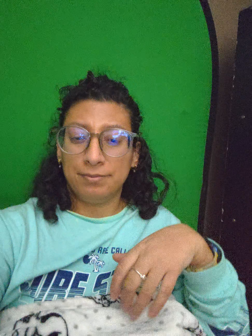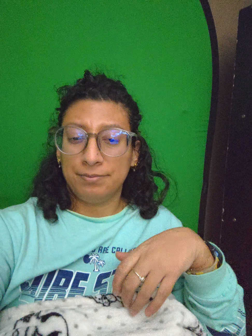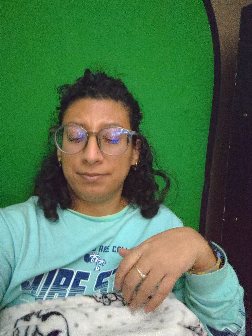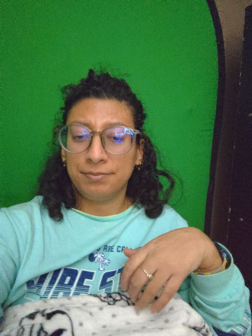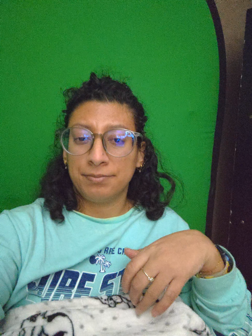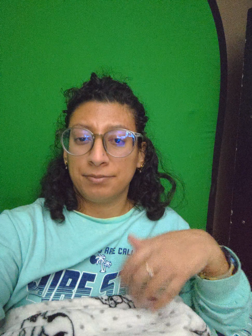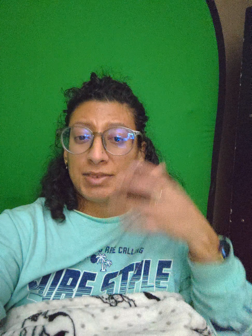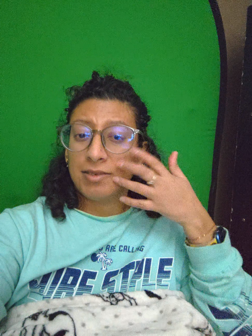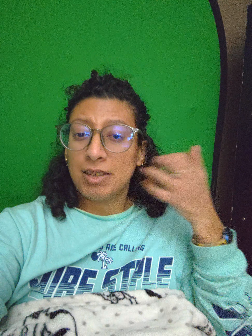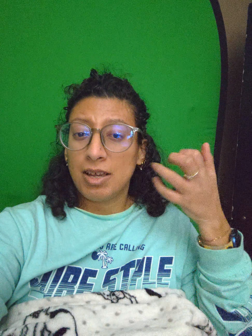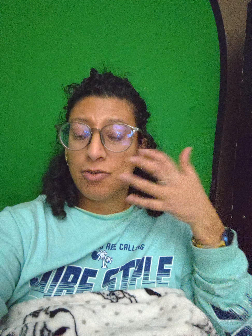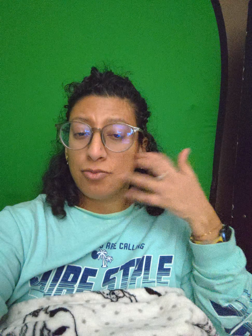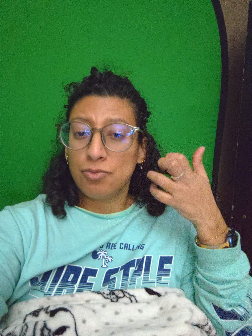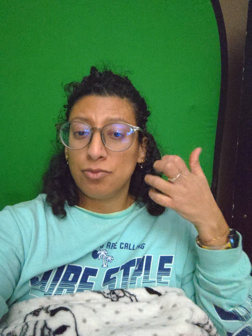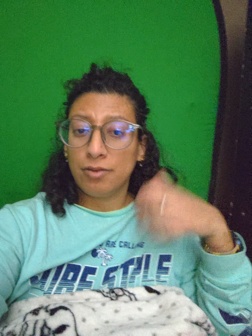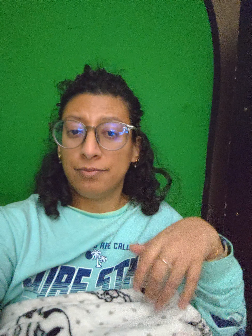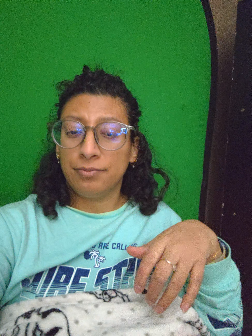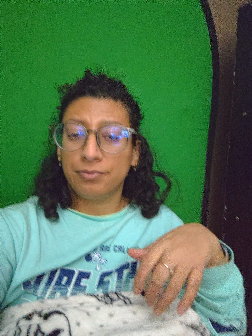tiger